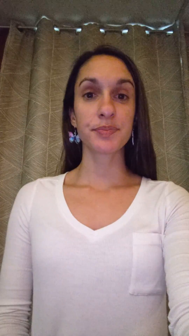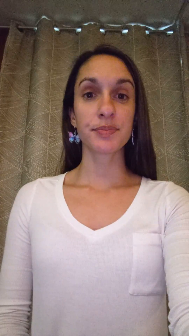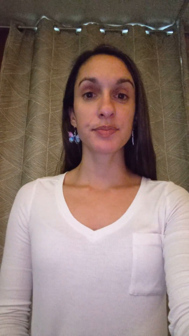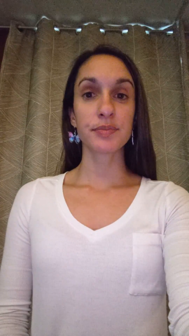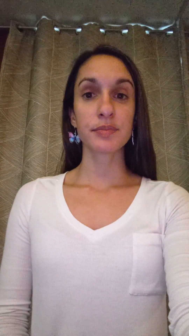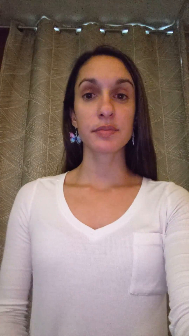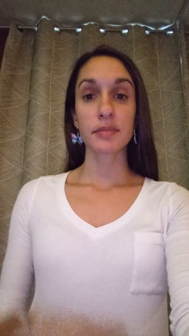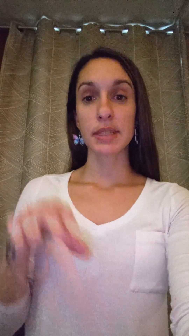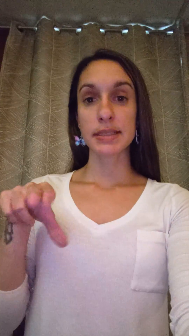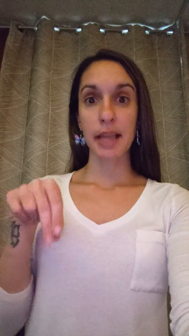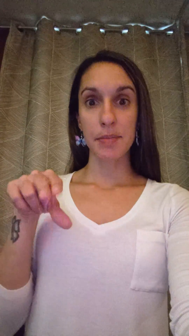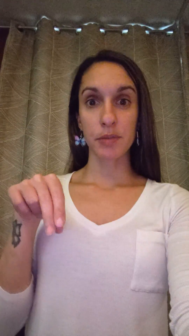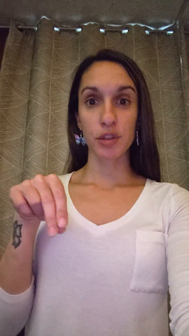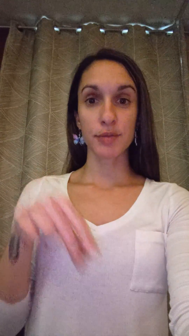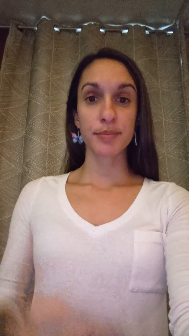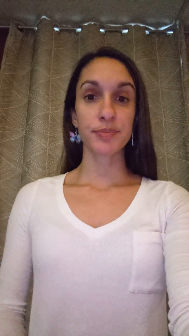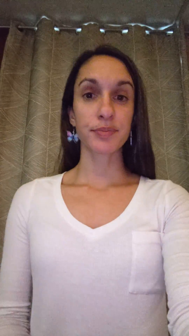diaper